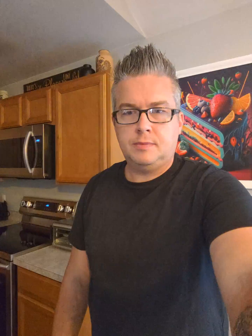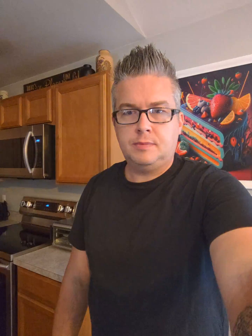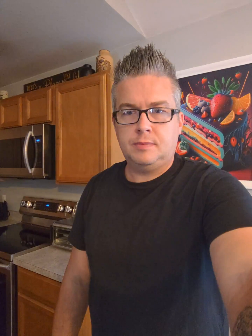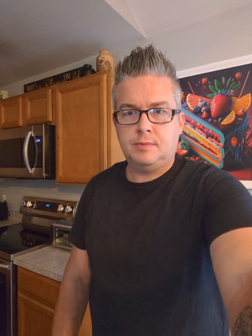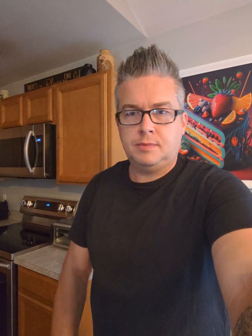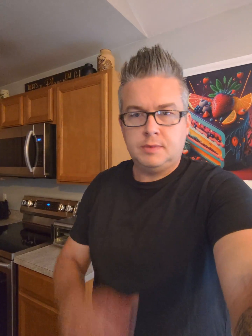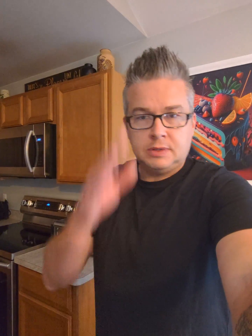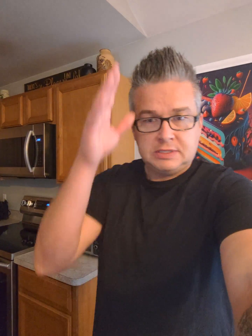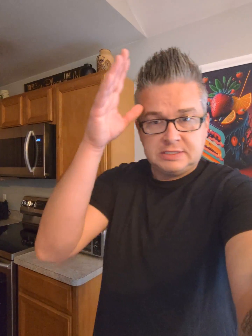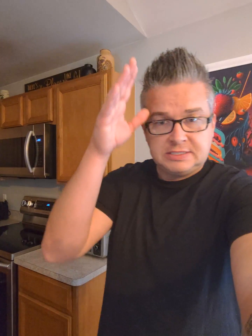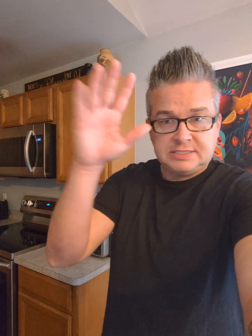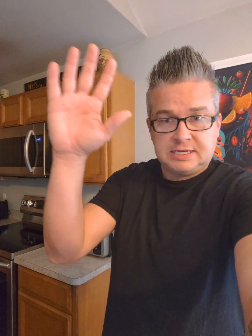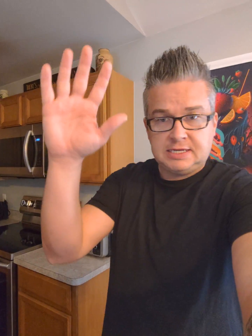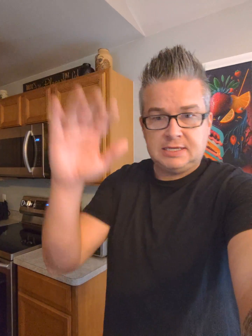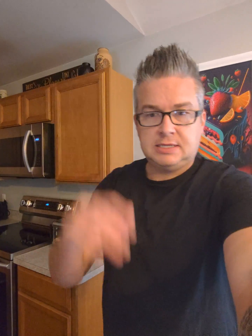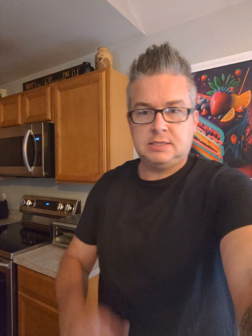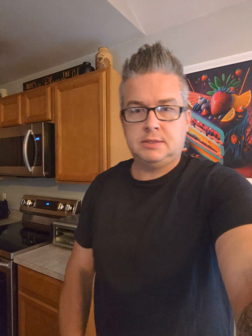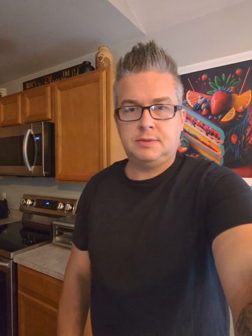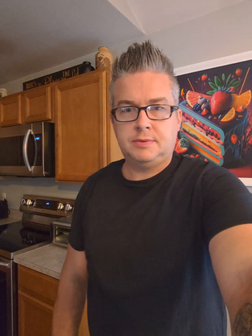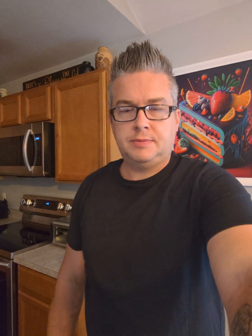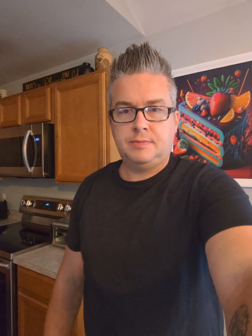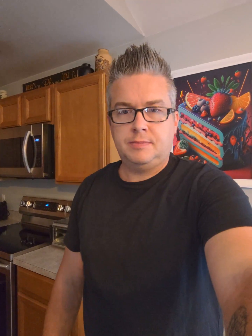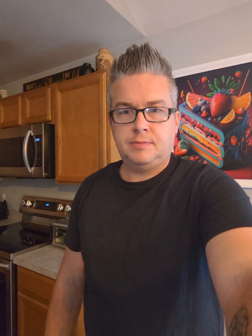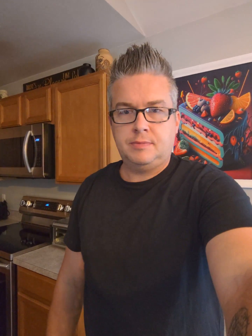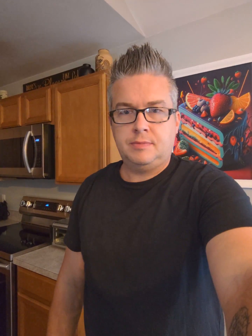moose